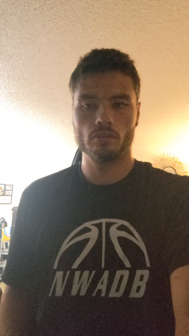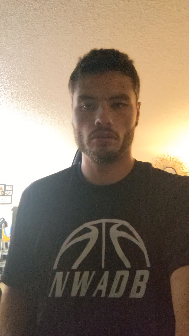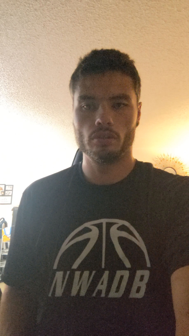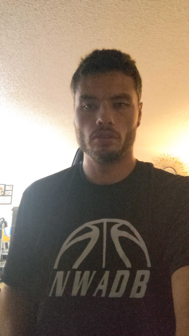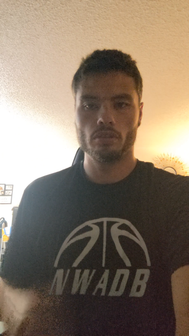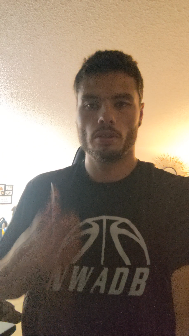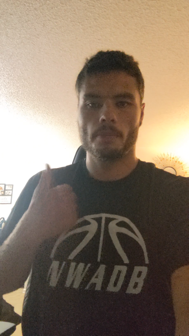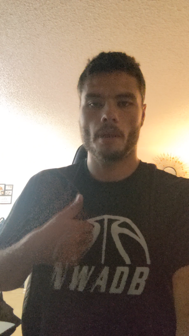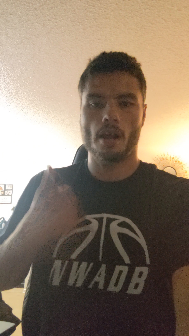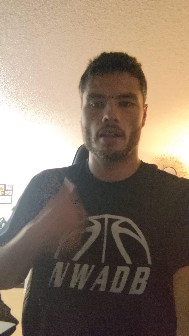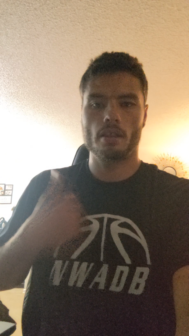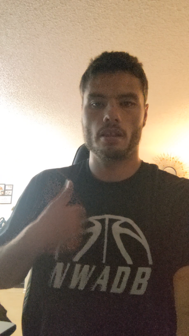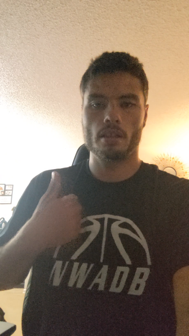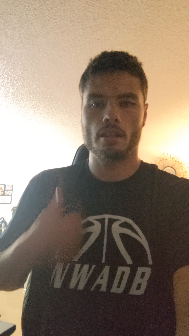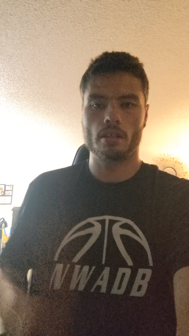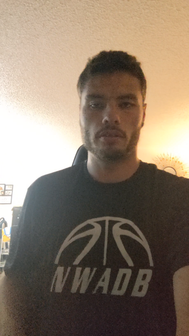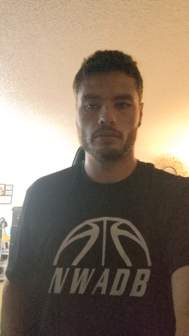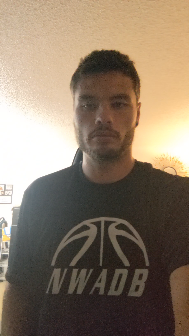bathtub